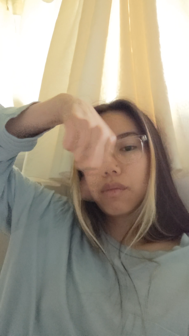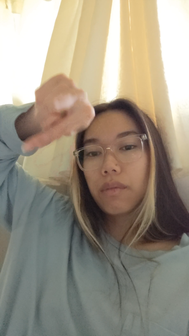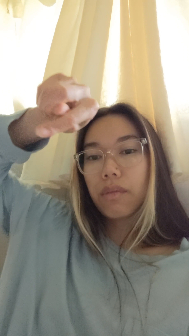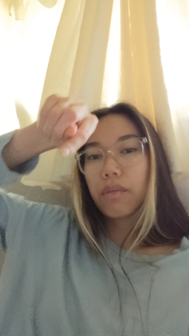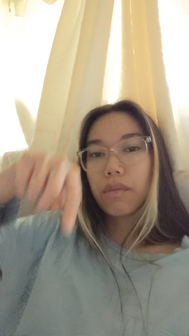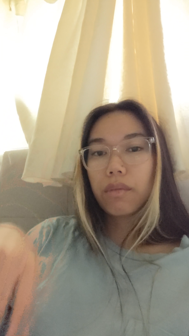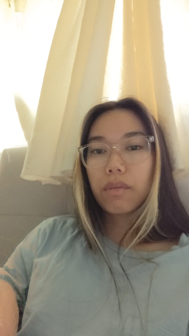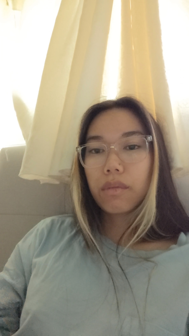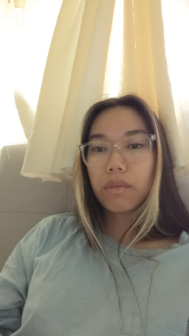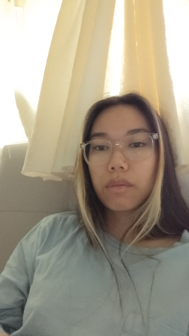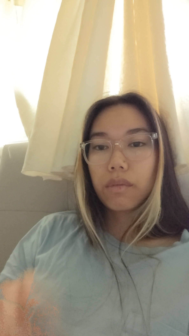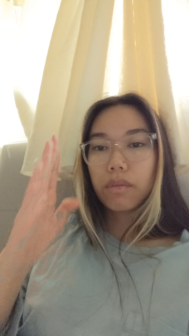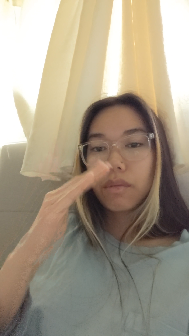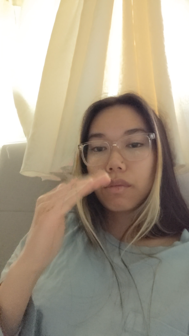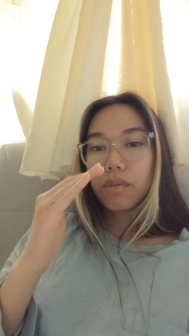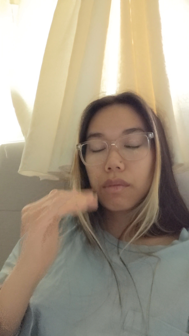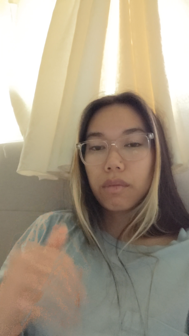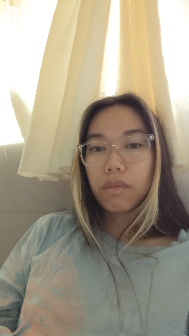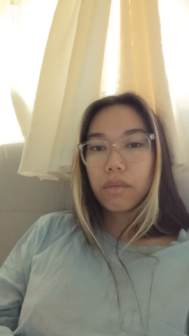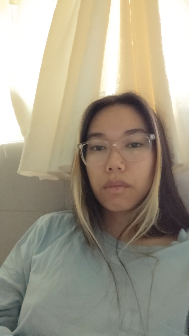downtown